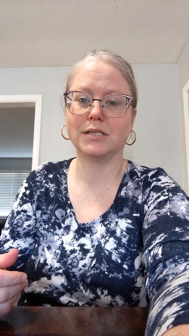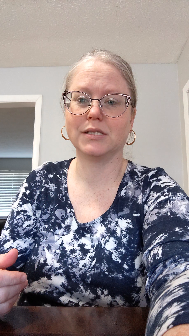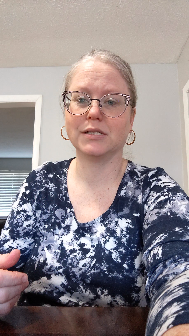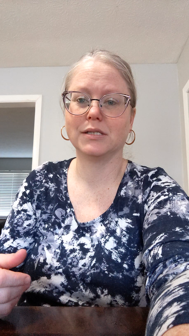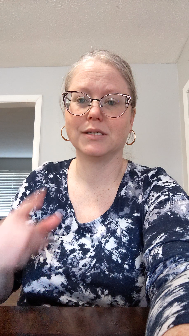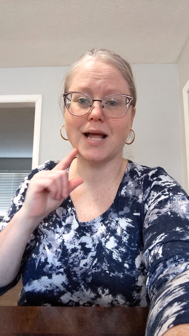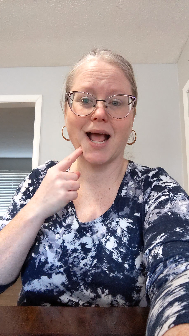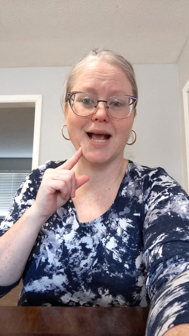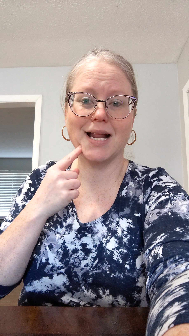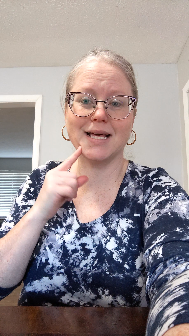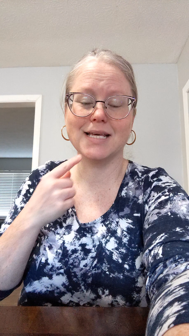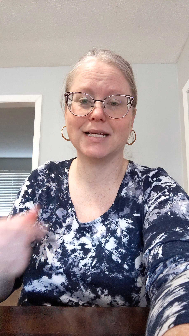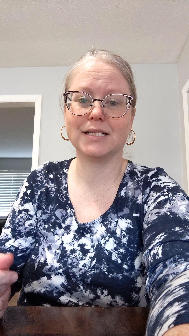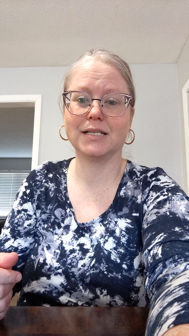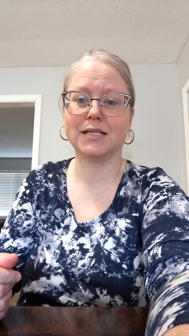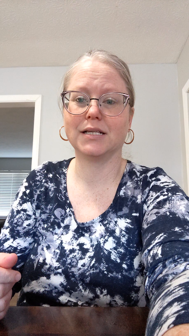candy